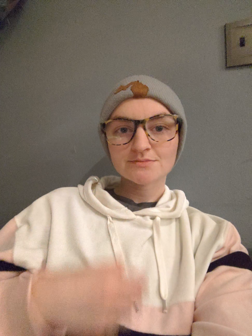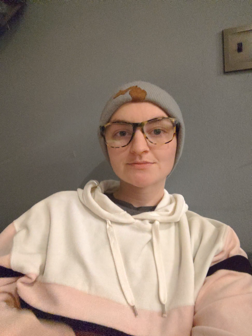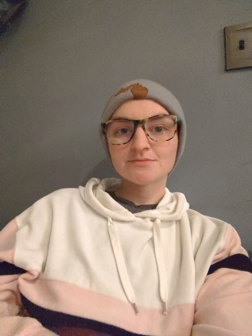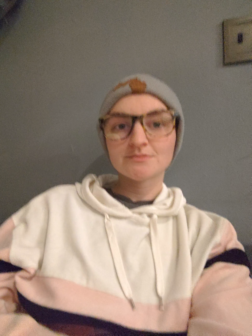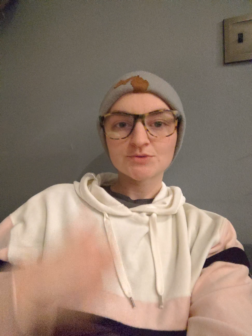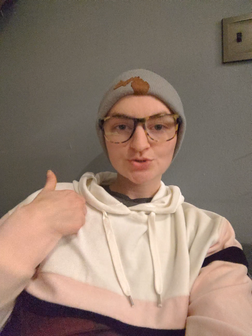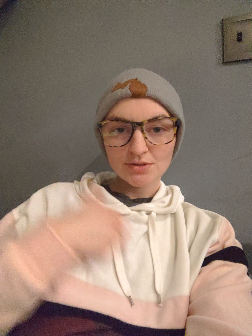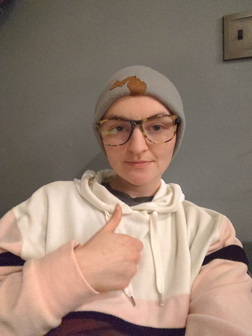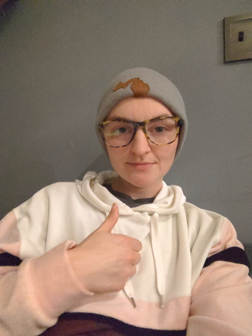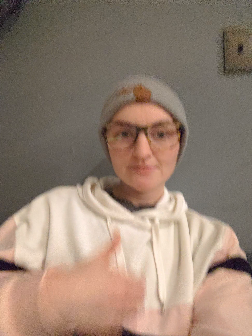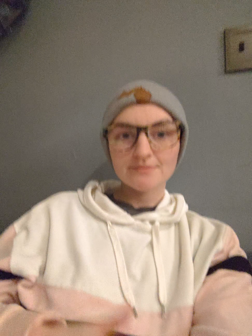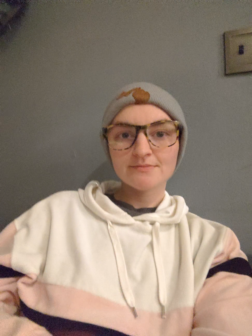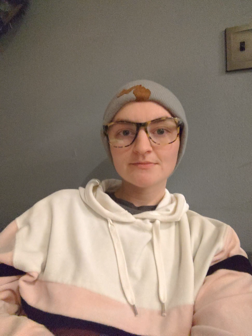jacket